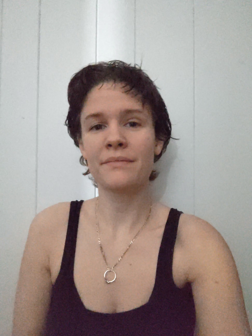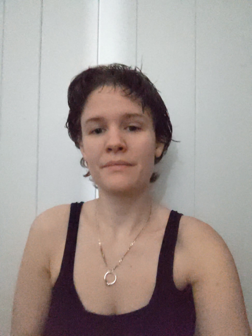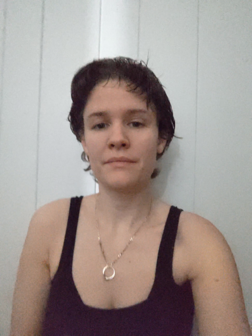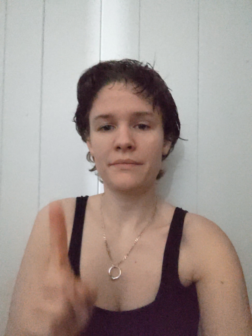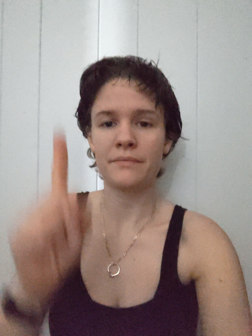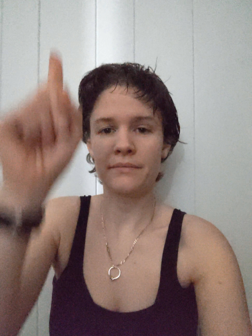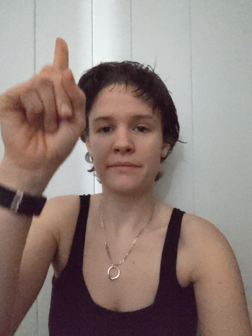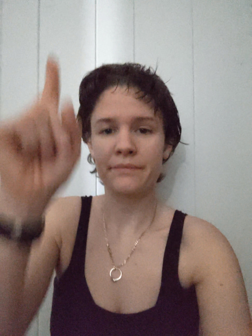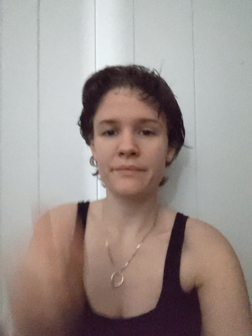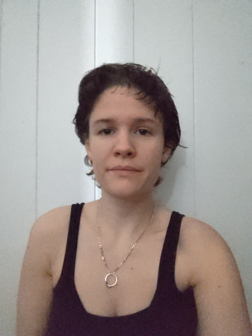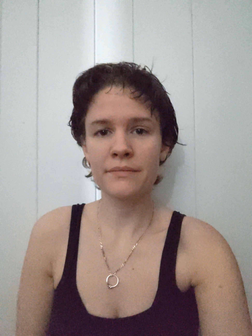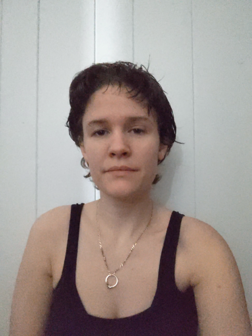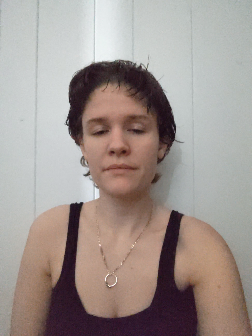up